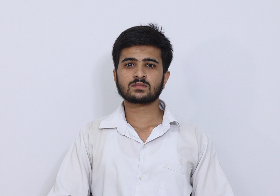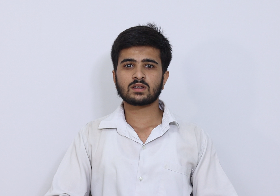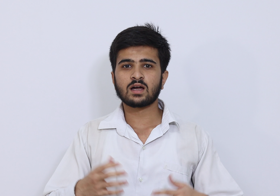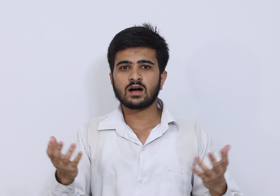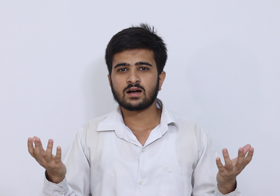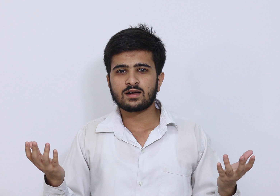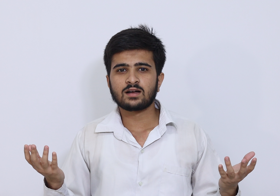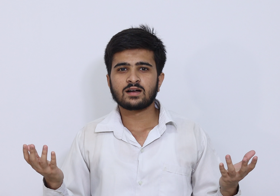surprise